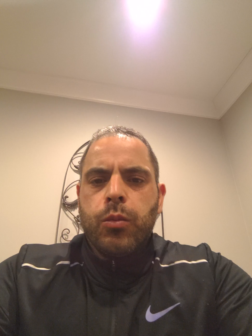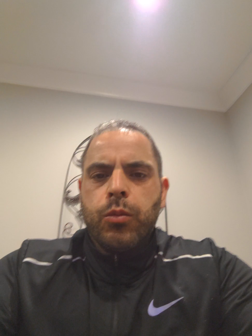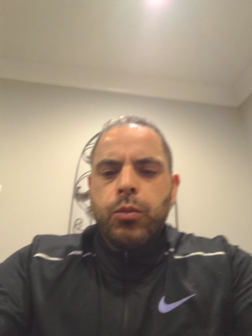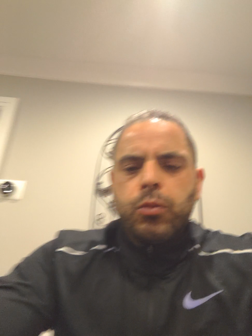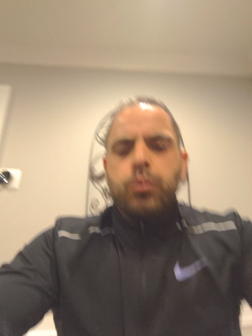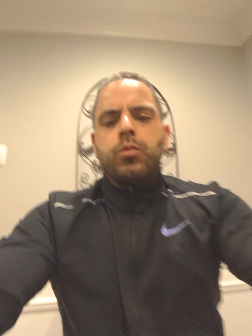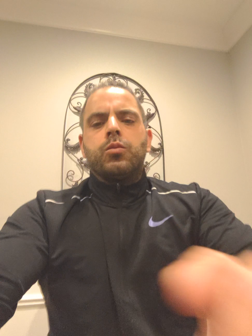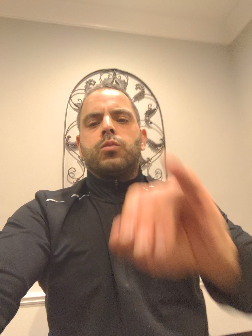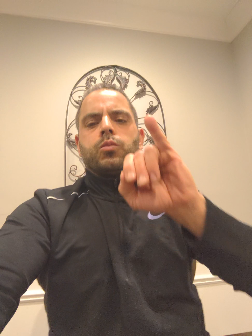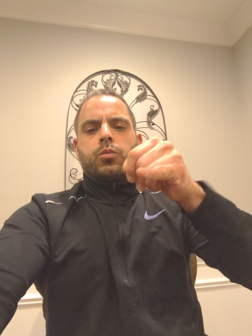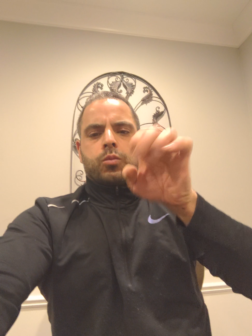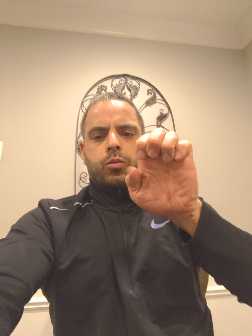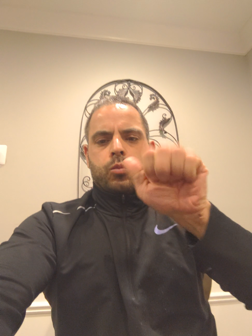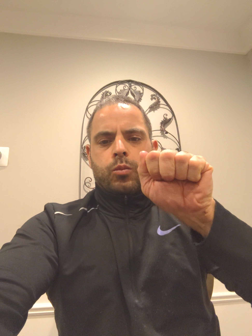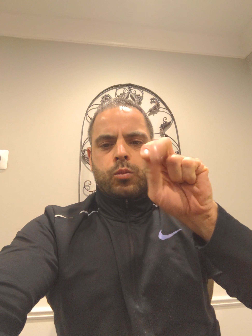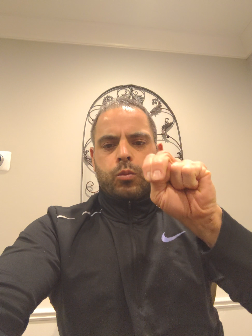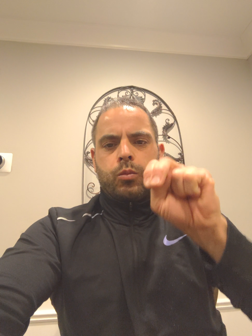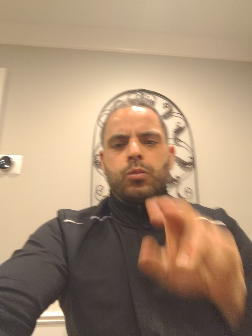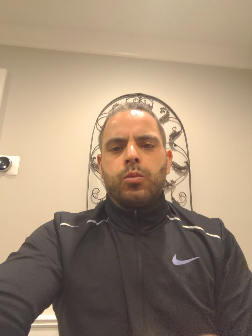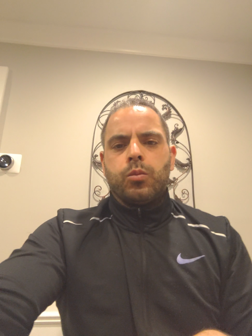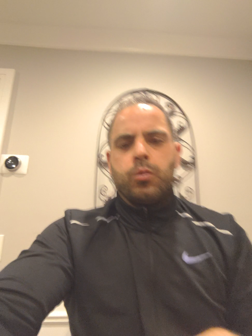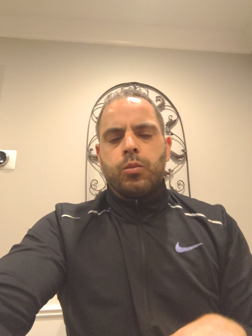jeans